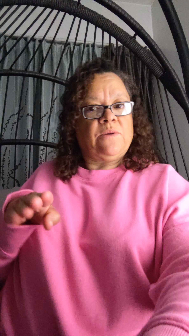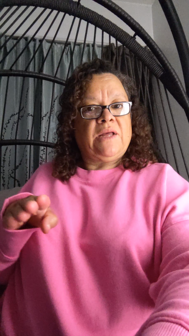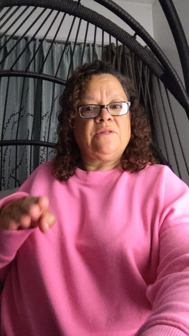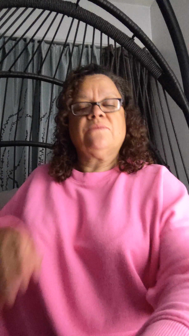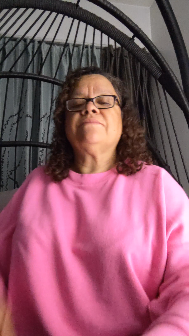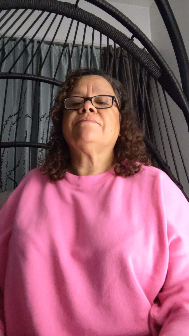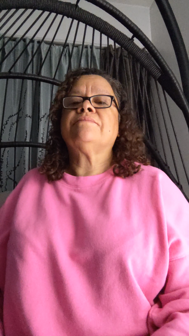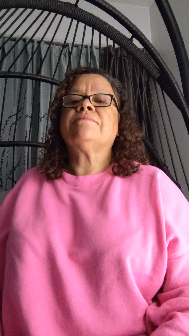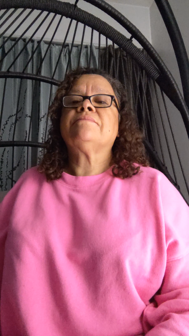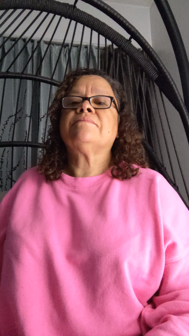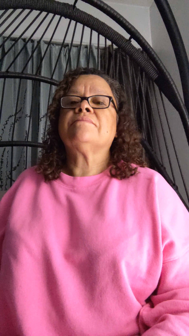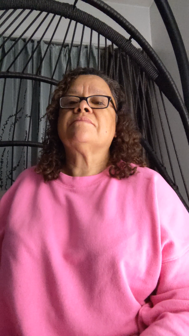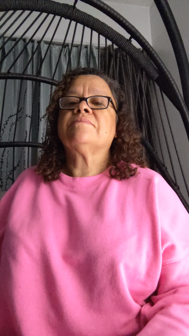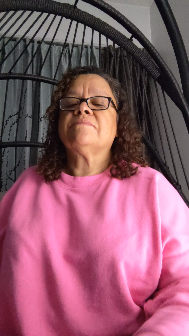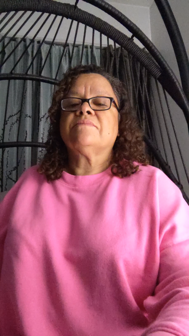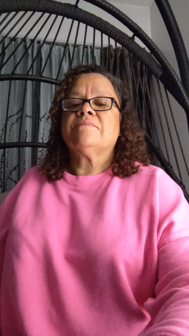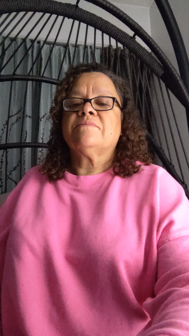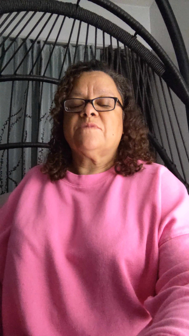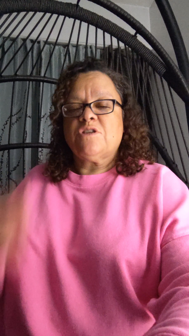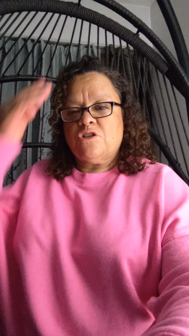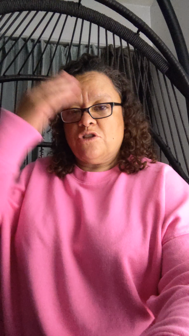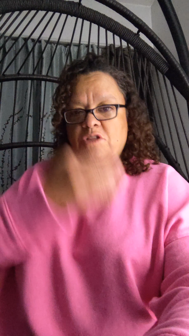dark